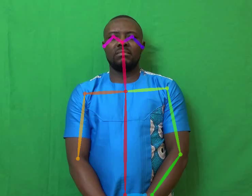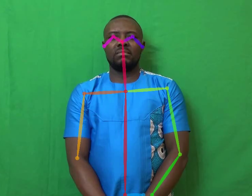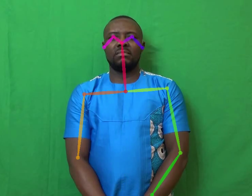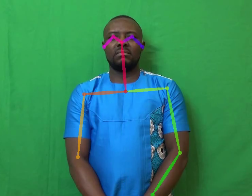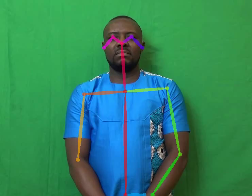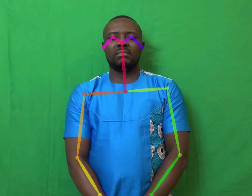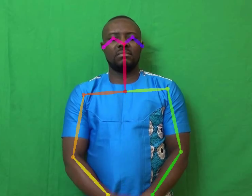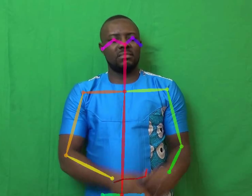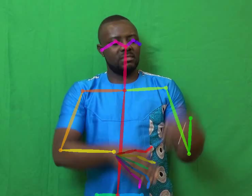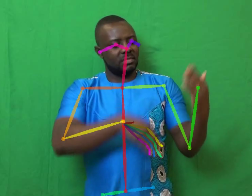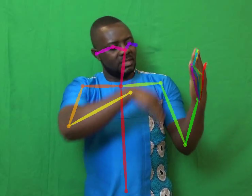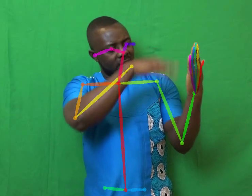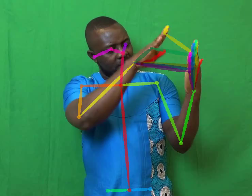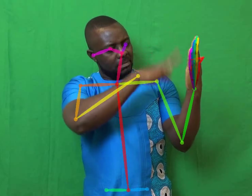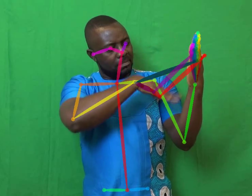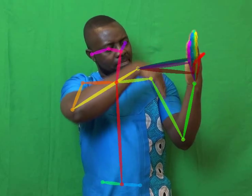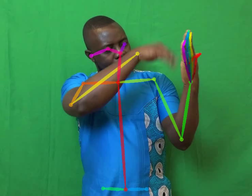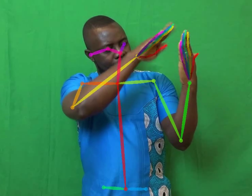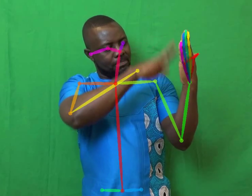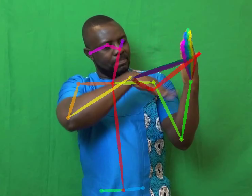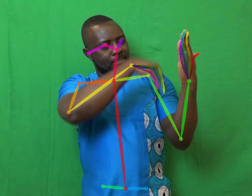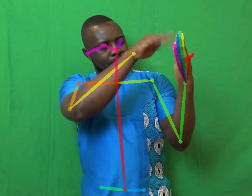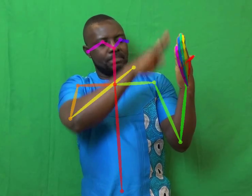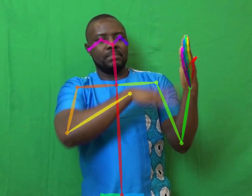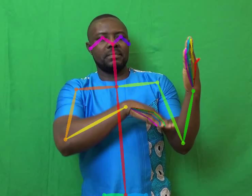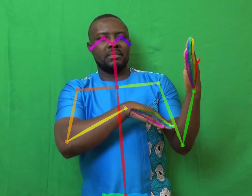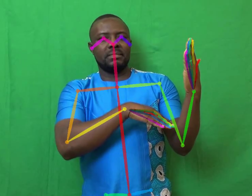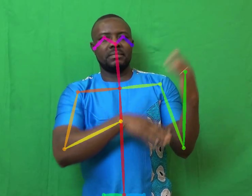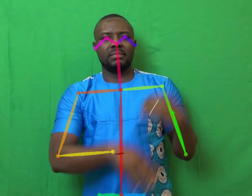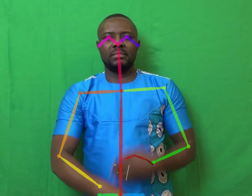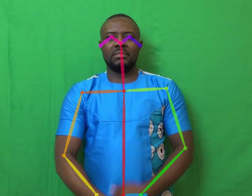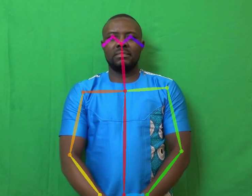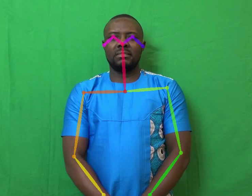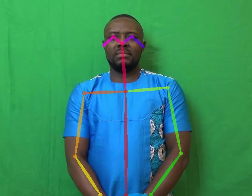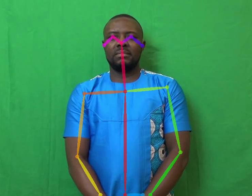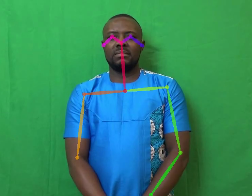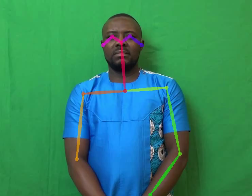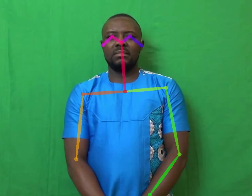paint